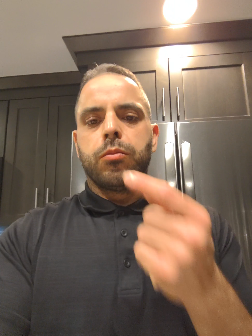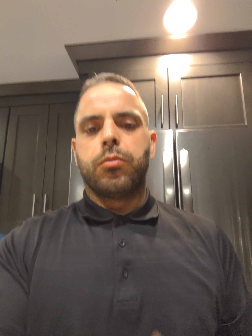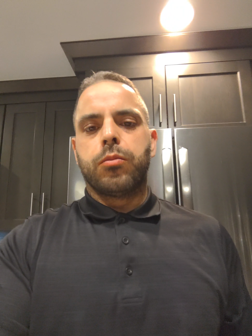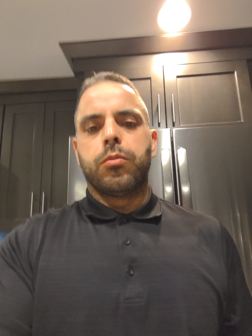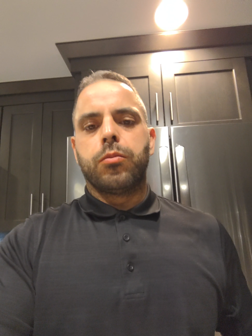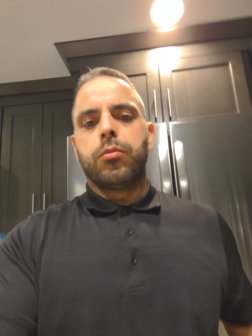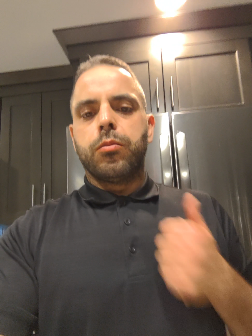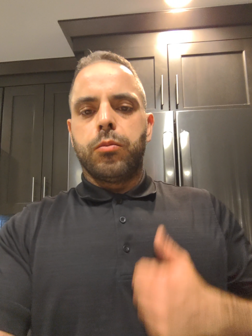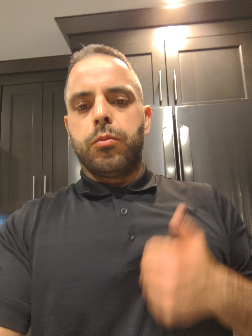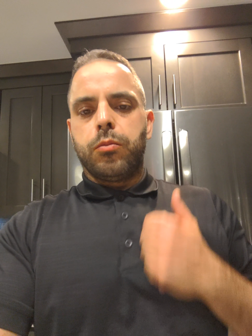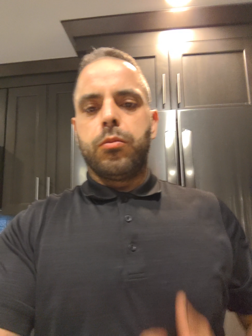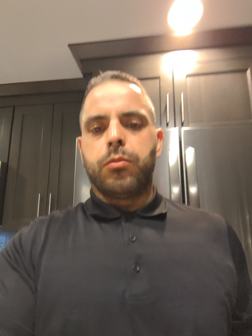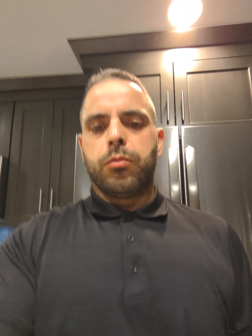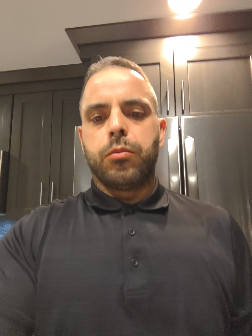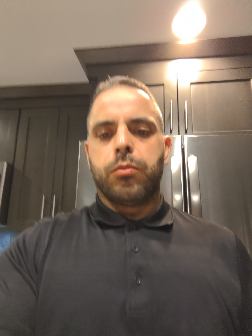bath